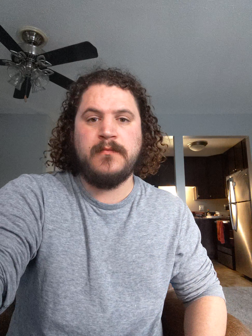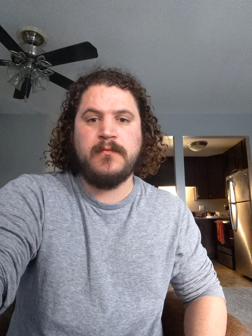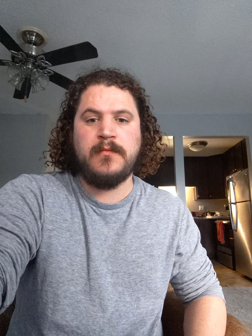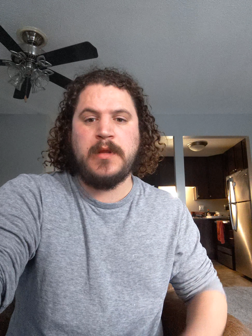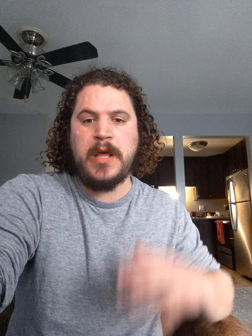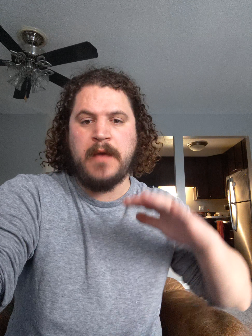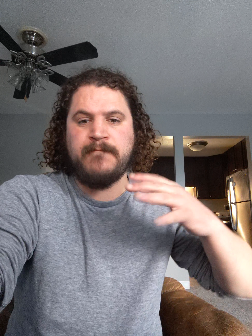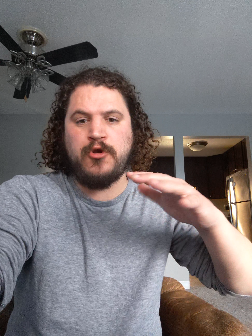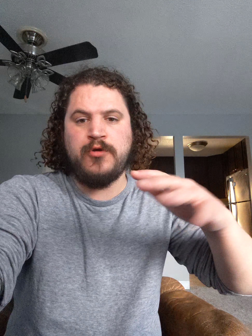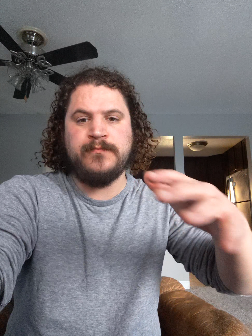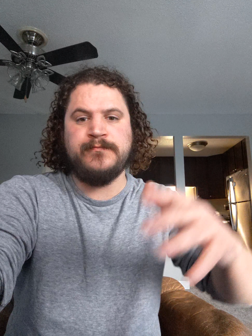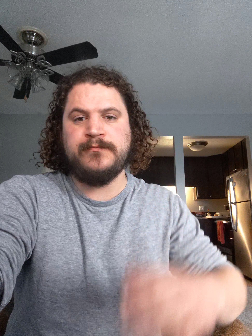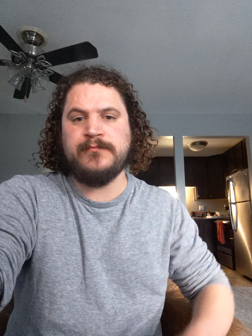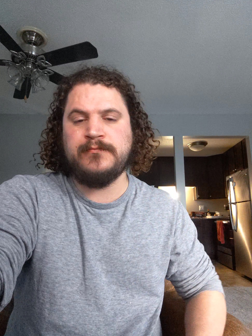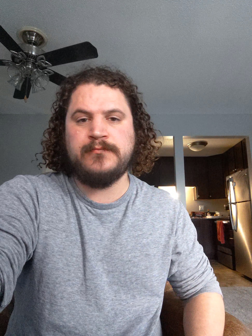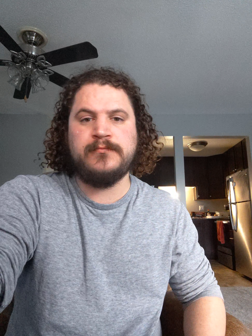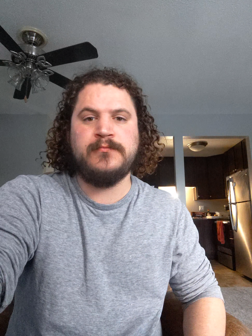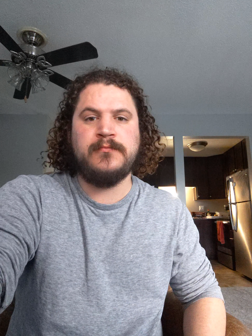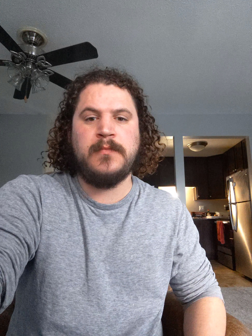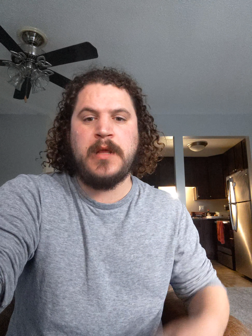helicopter